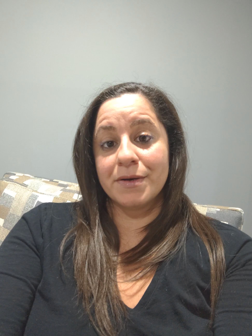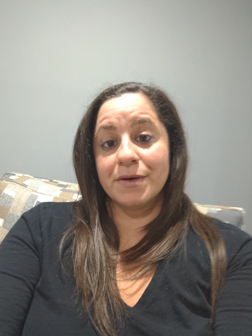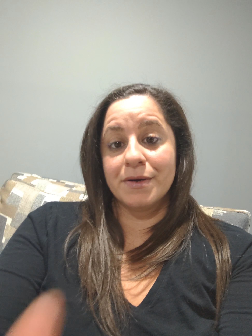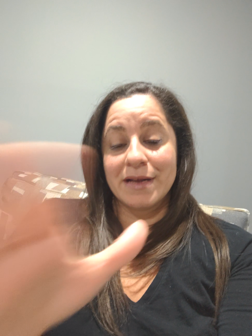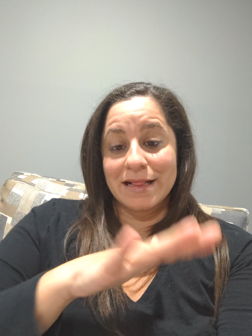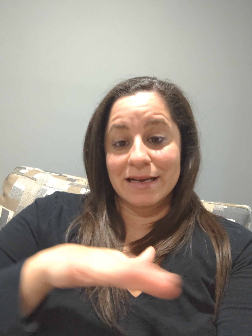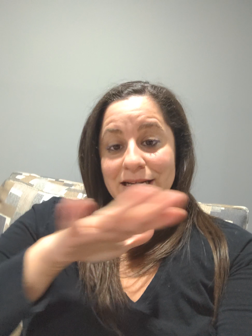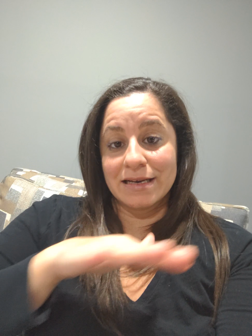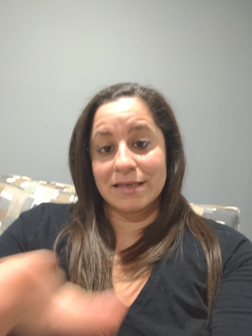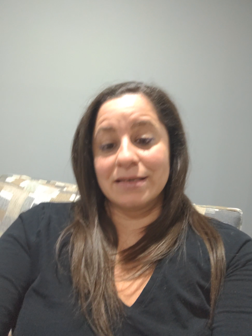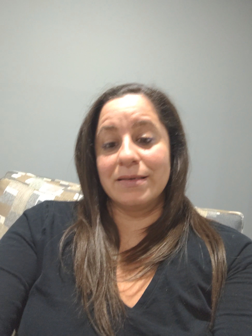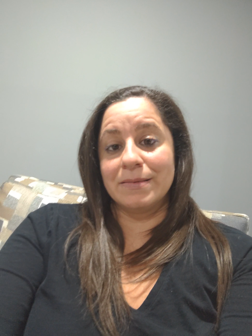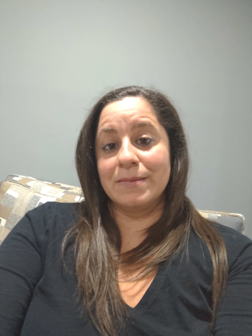clean